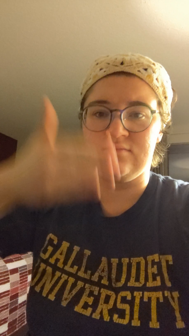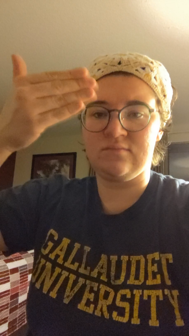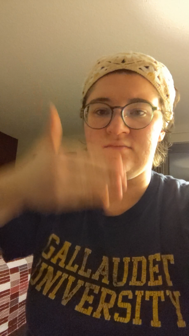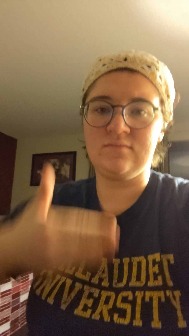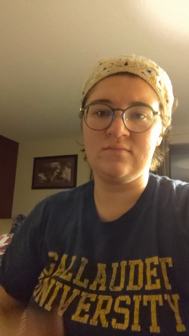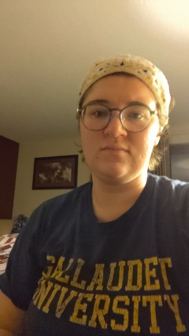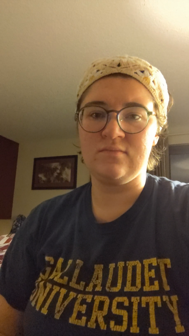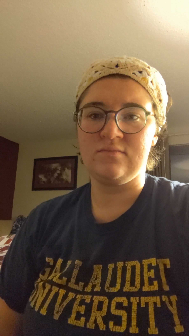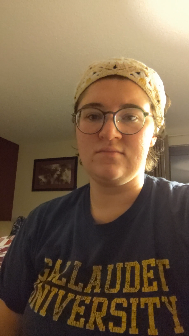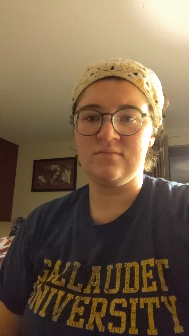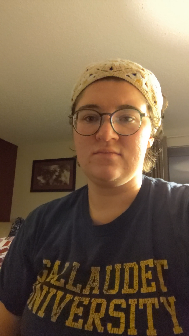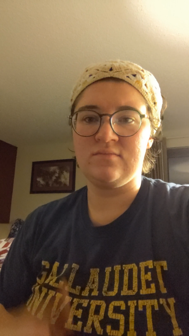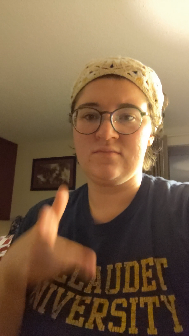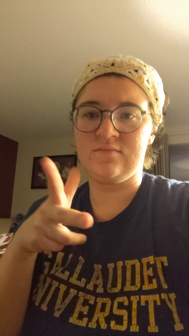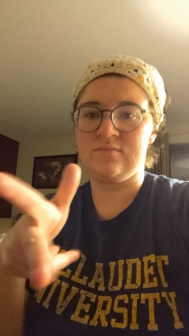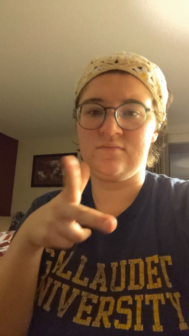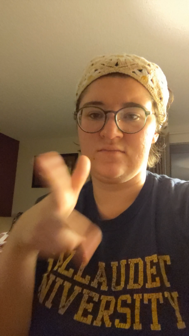garage